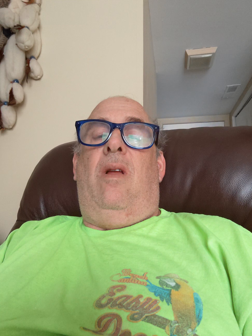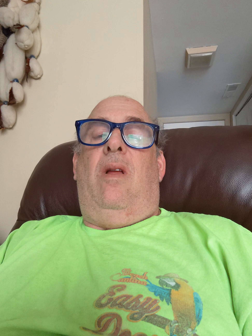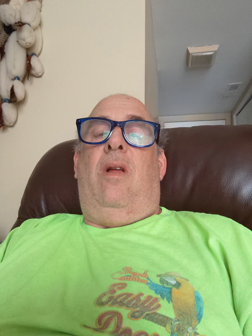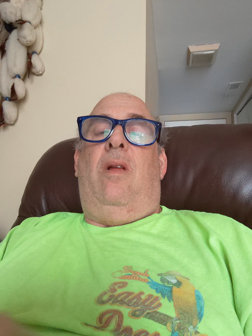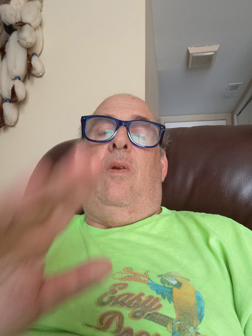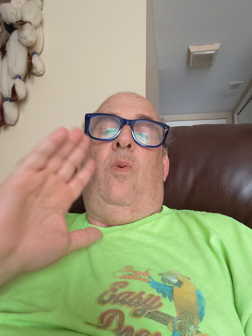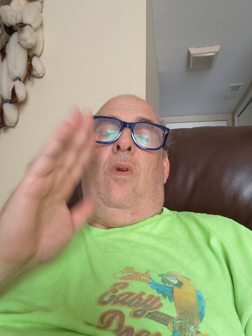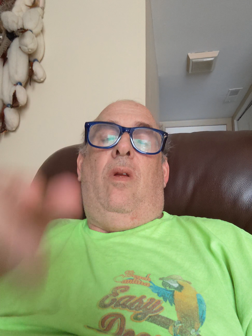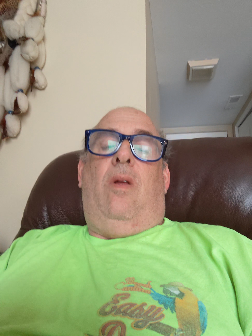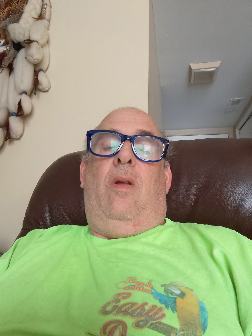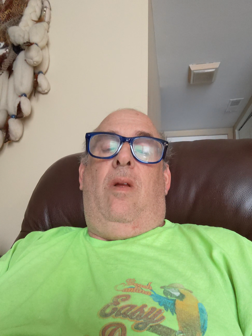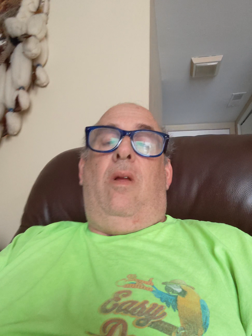will